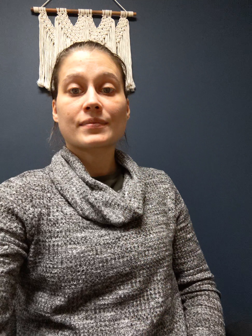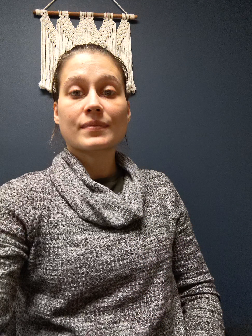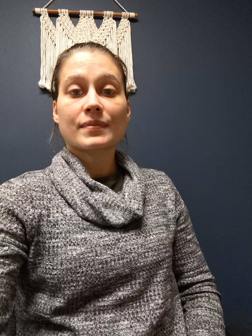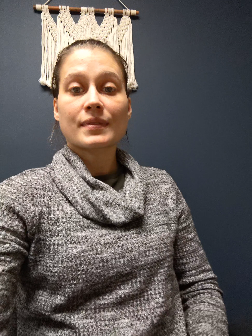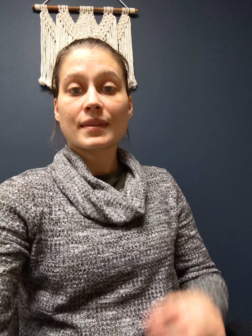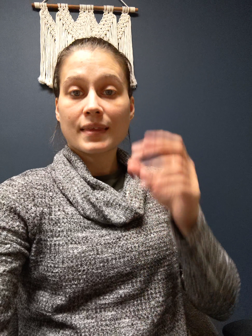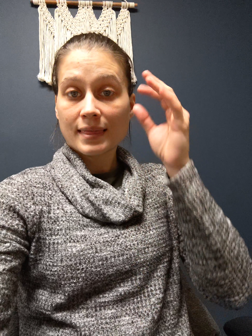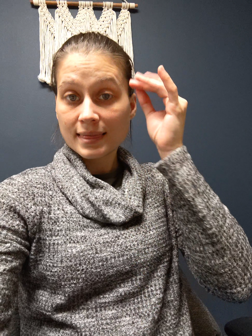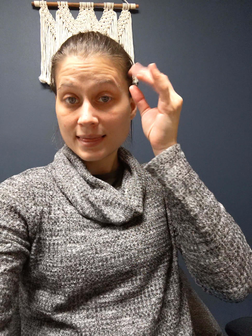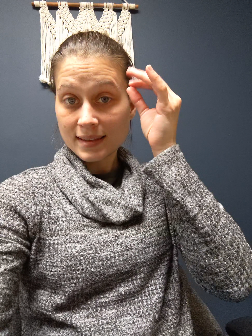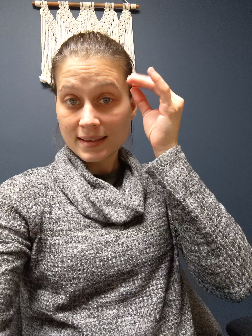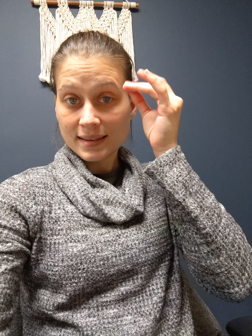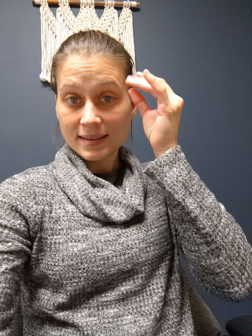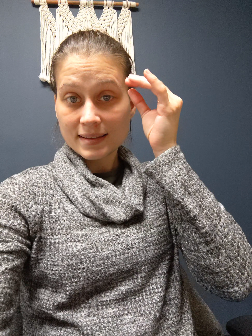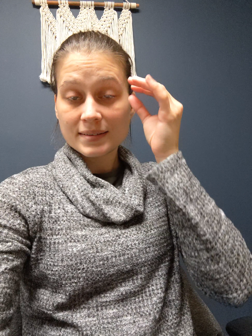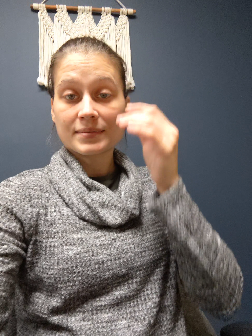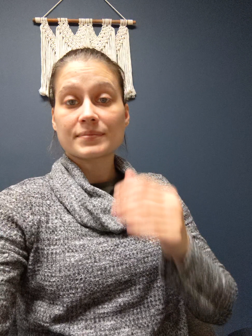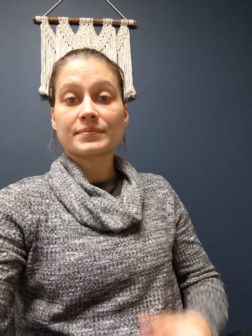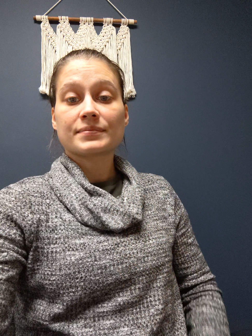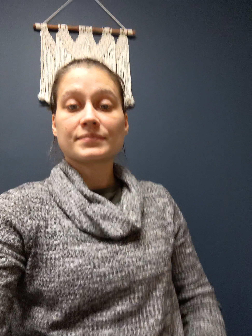think